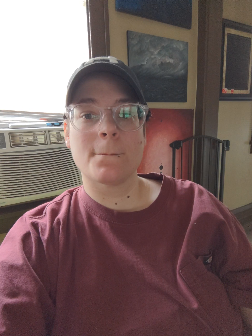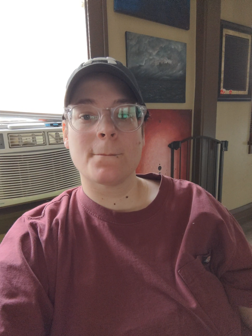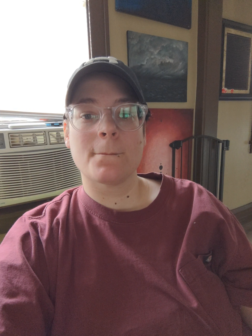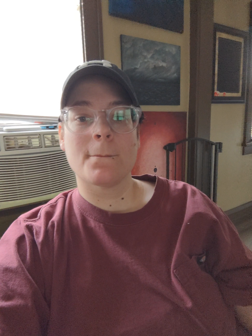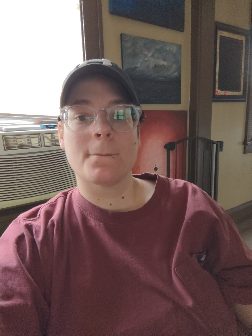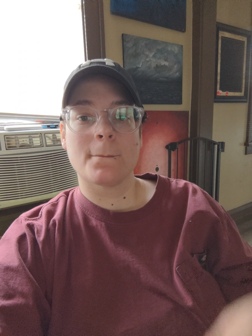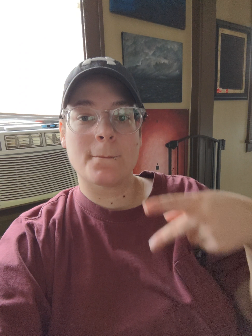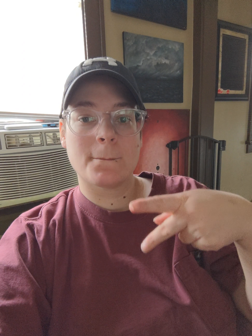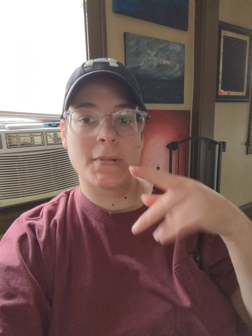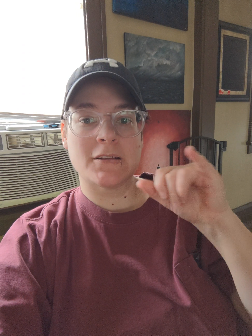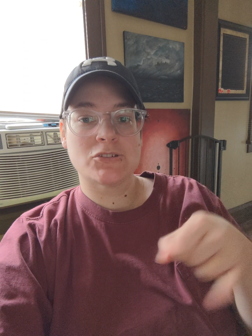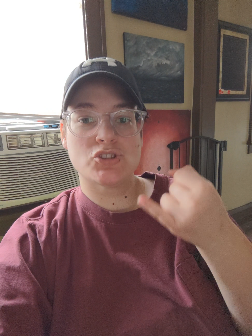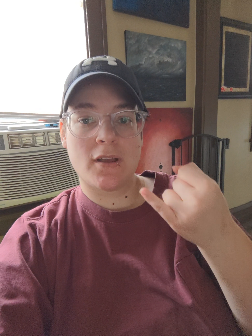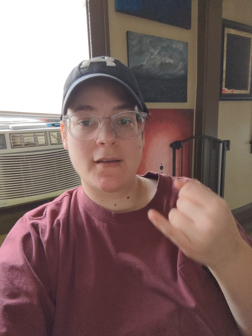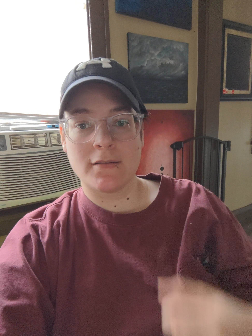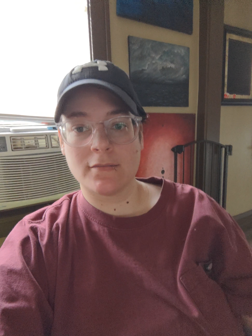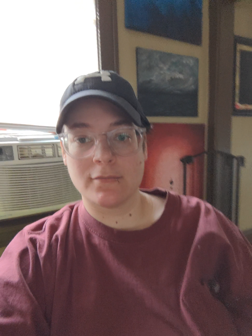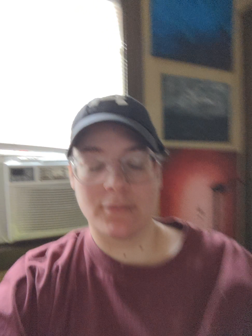pajamas